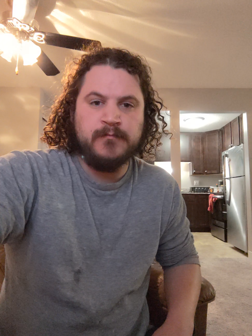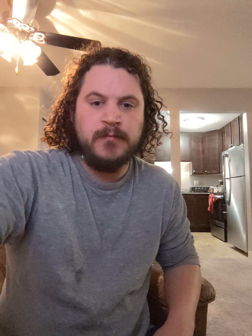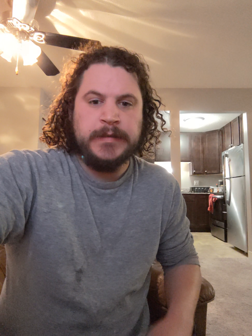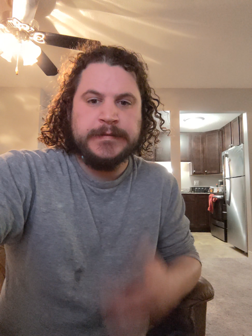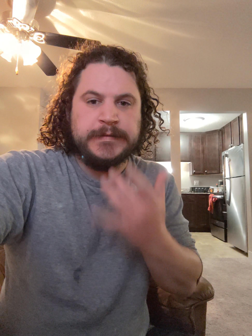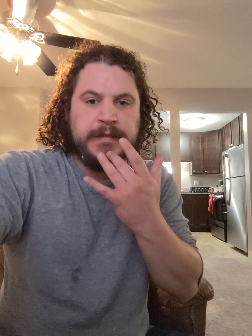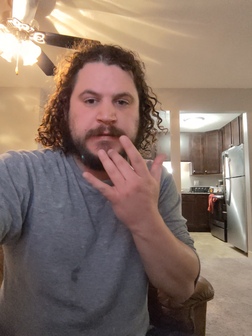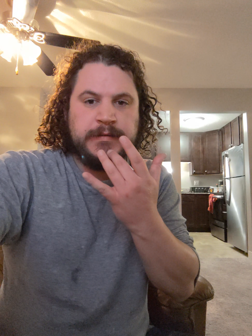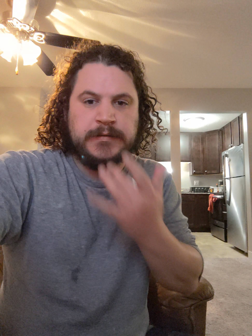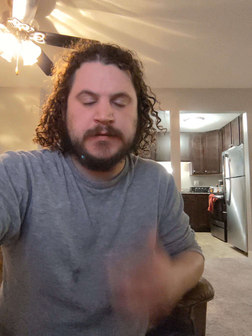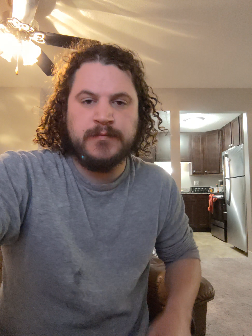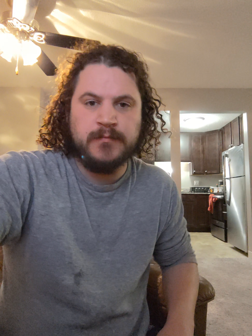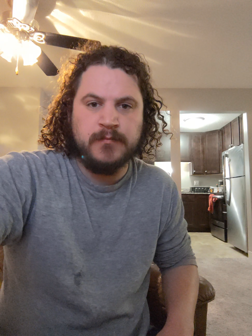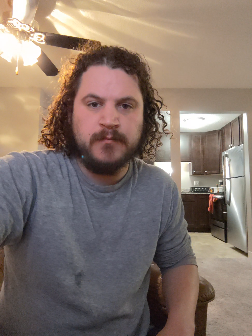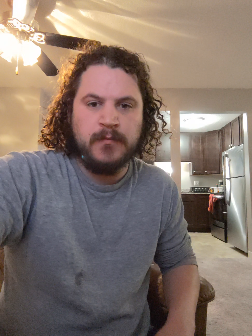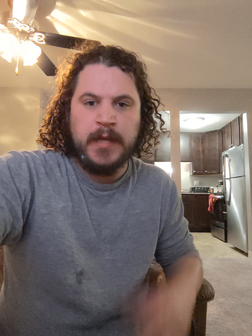taste